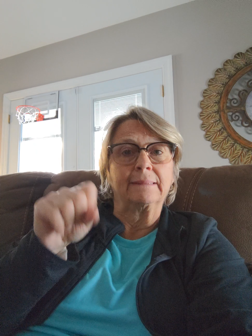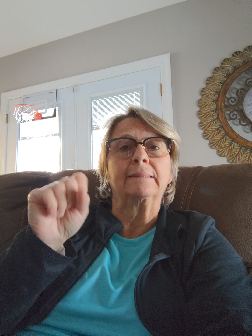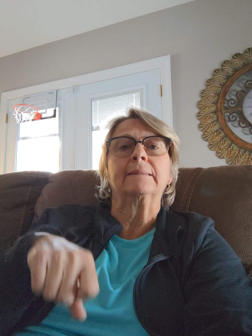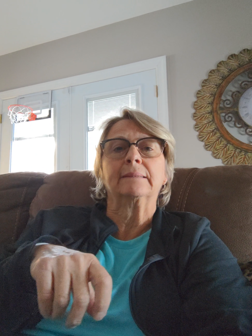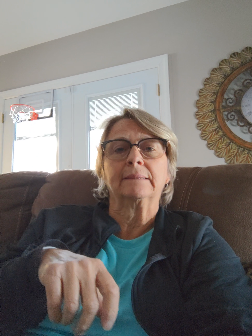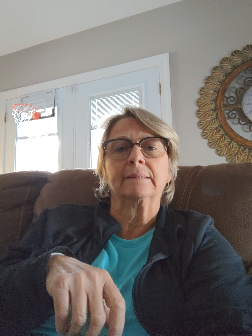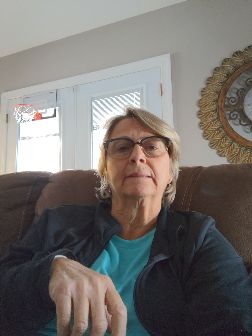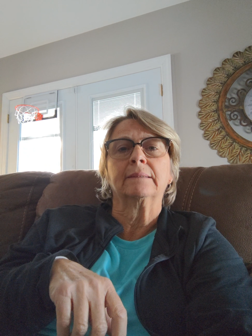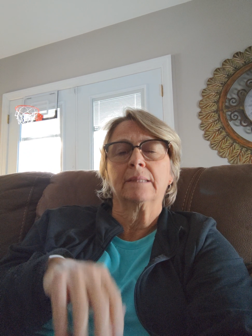yes